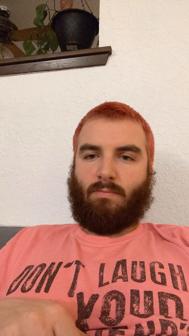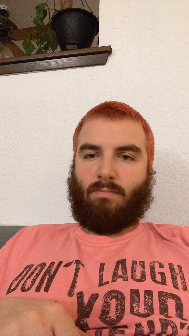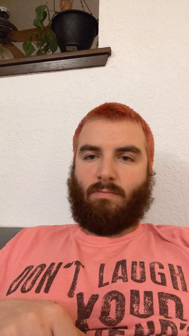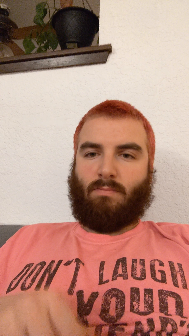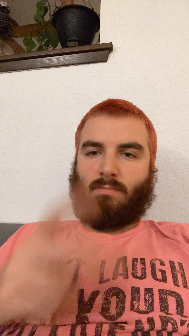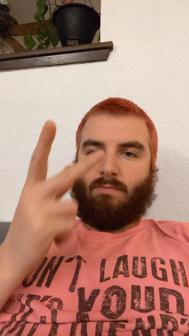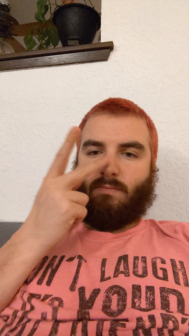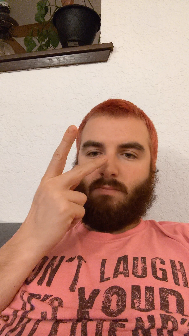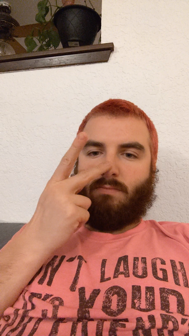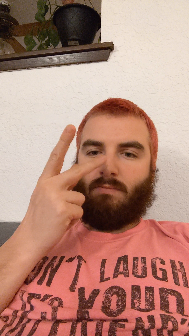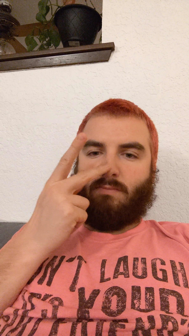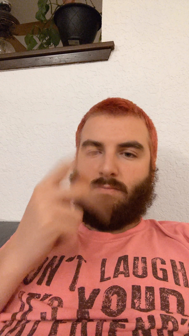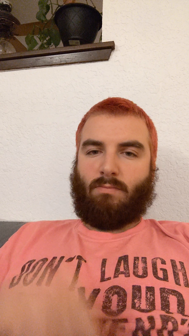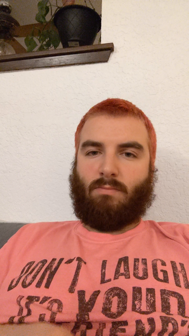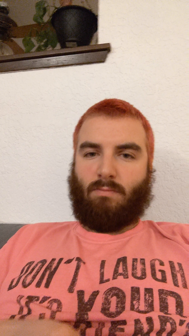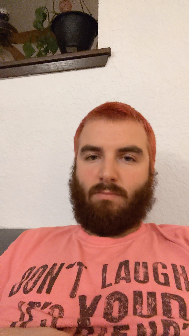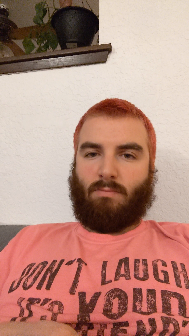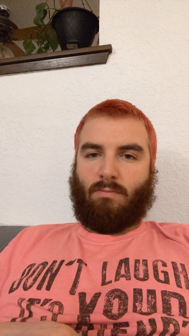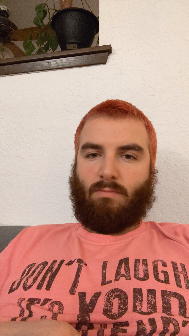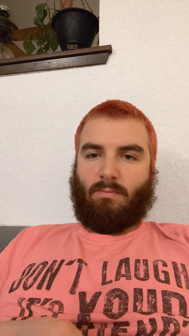penis